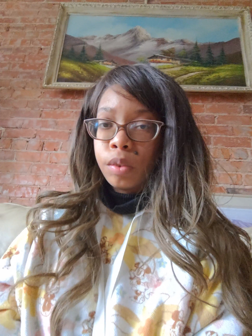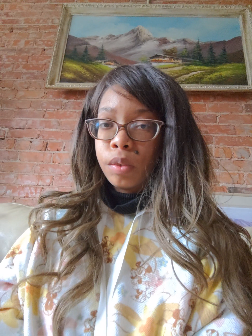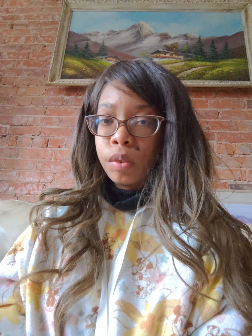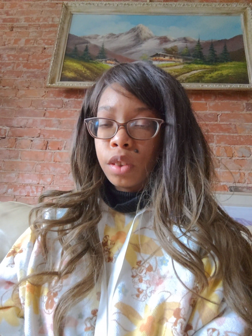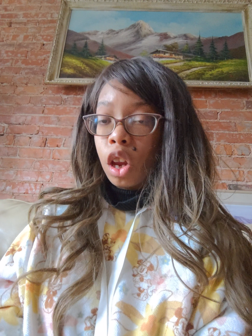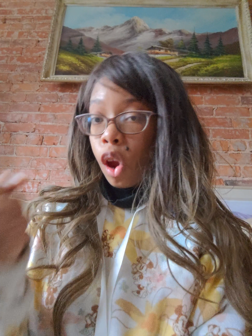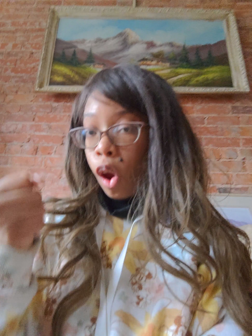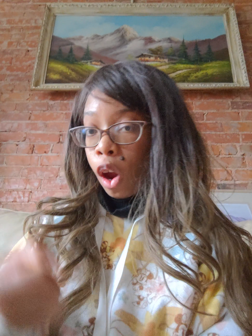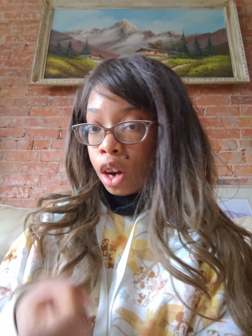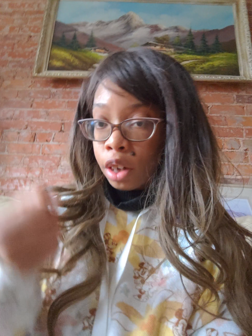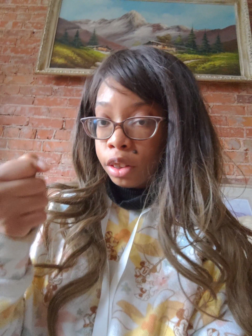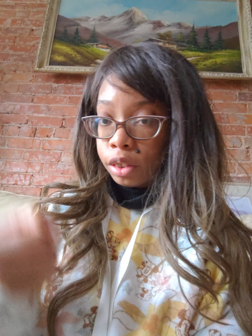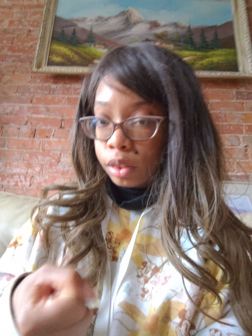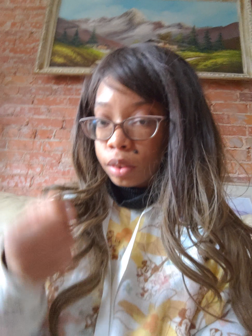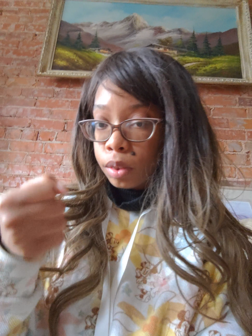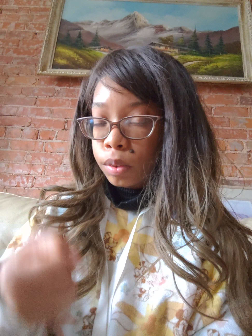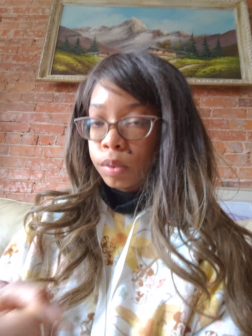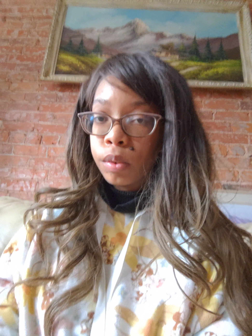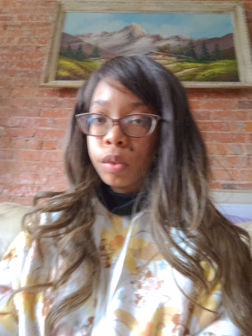car